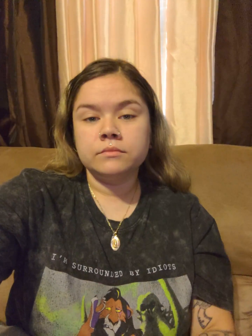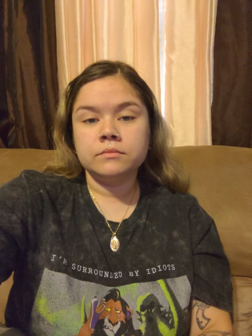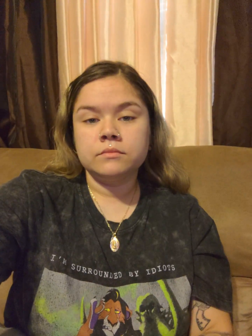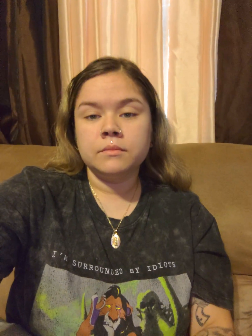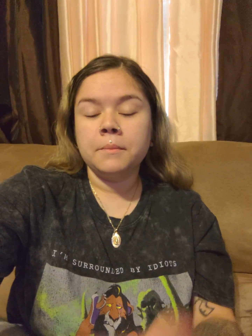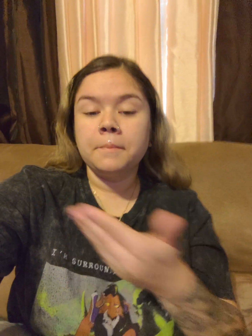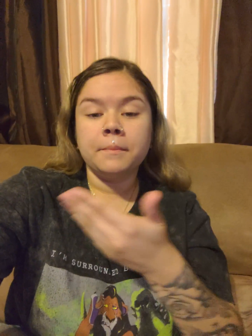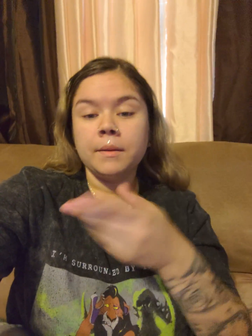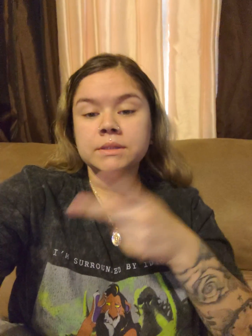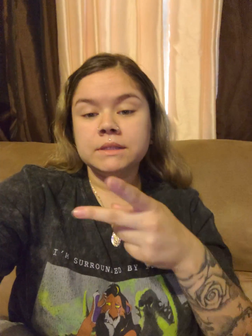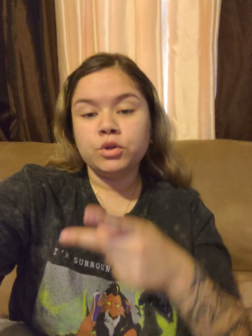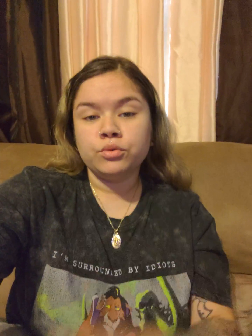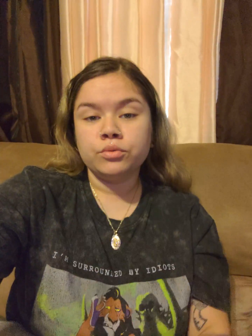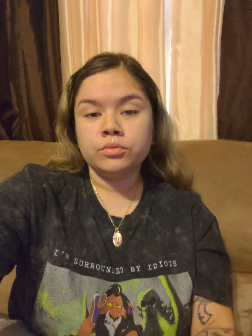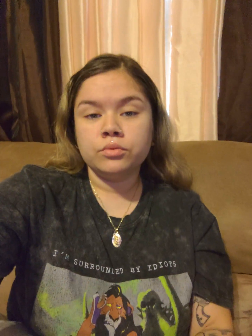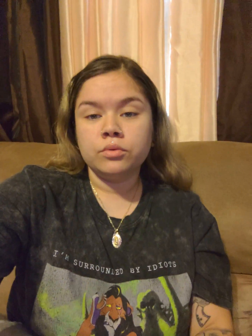babysitter